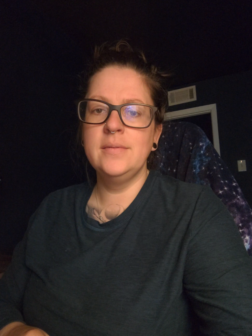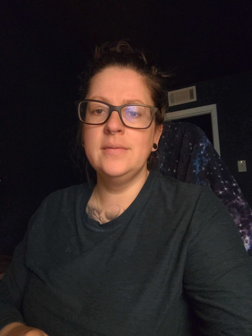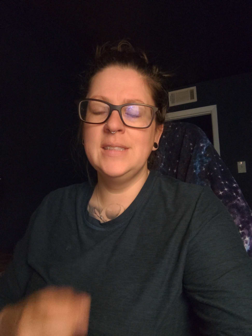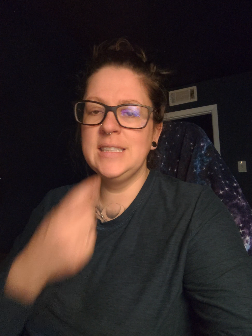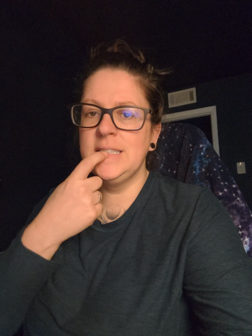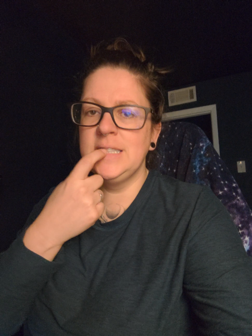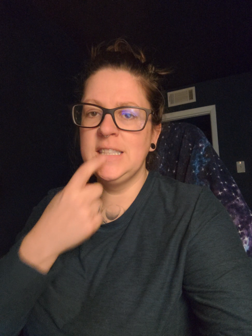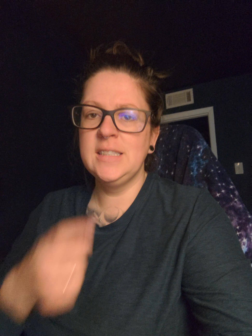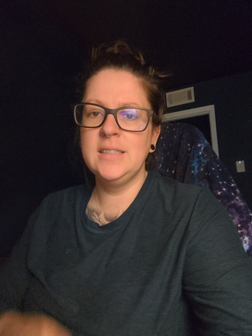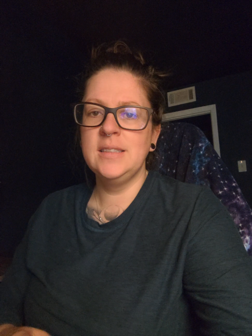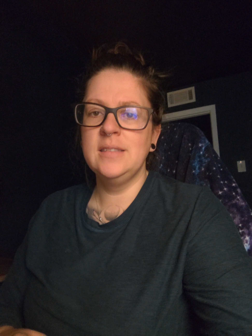window